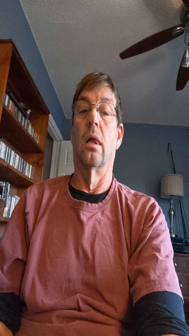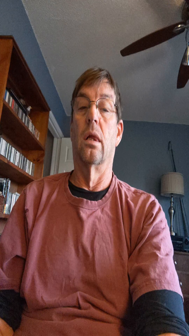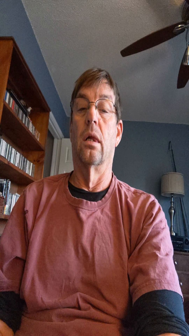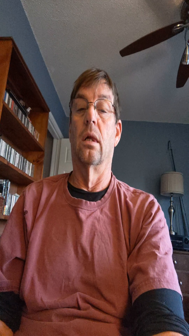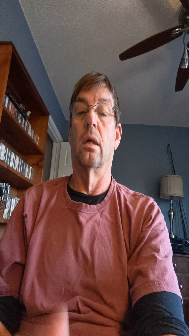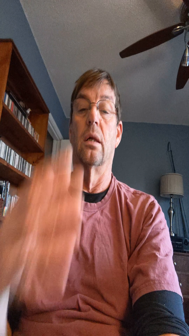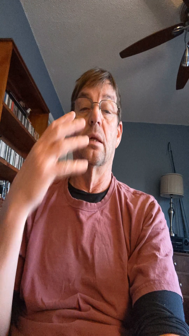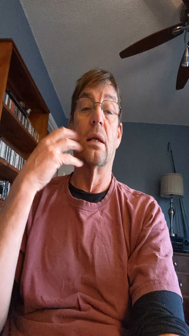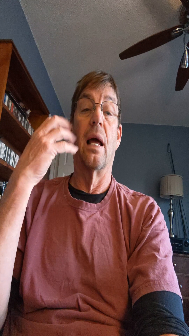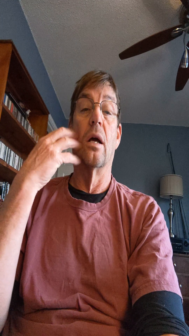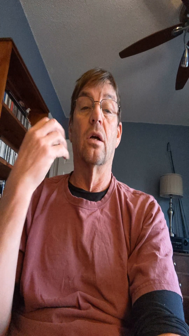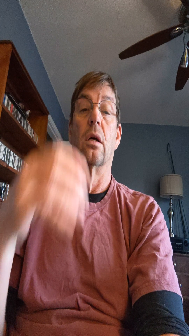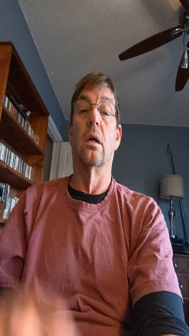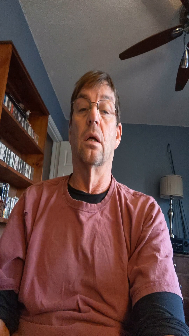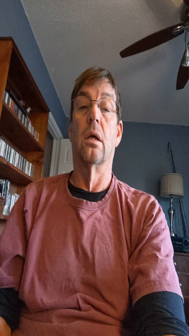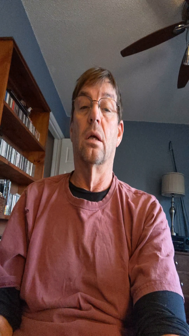tiger